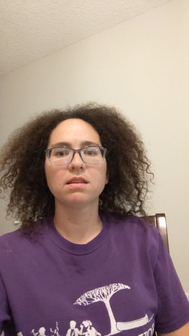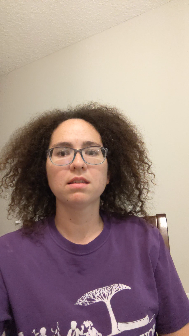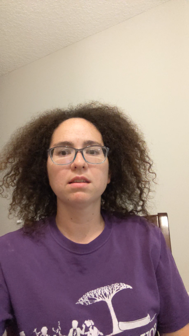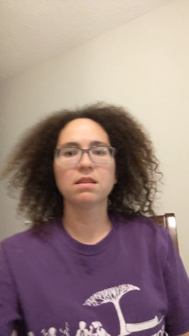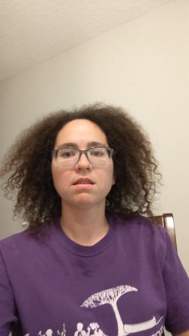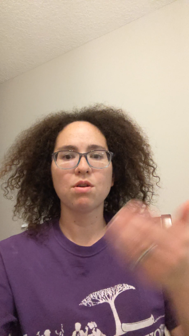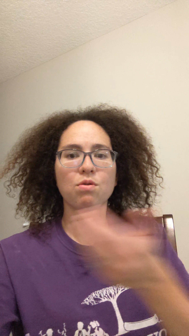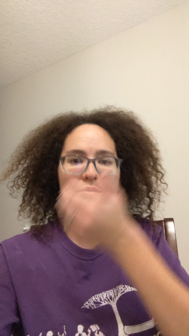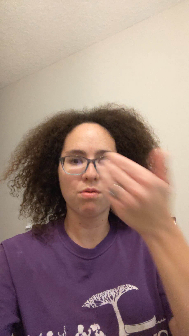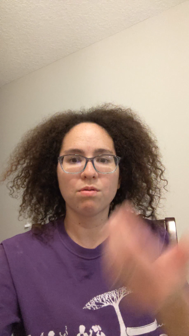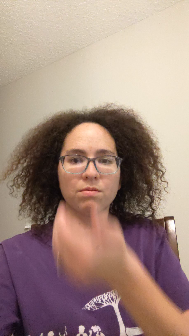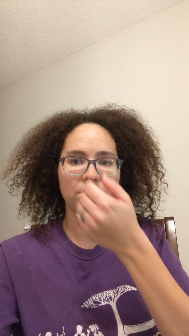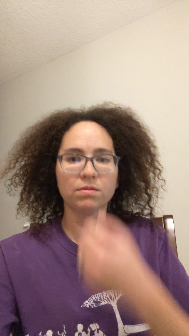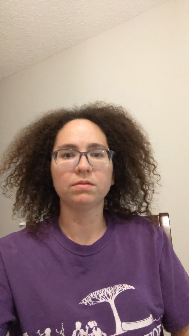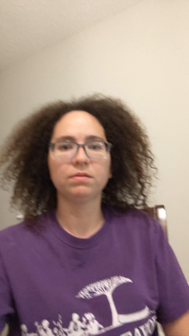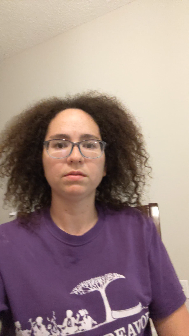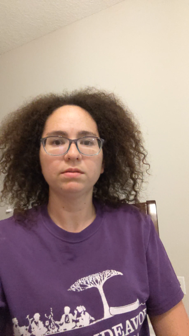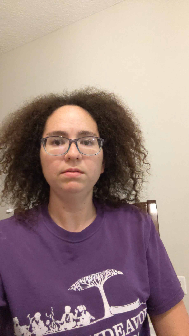new